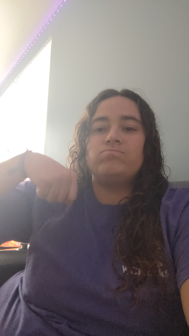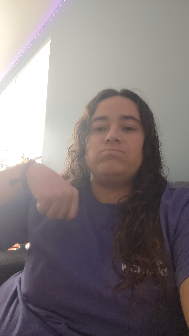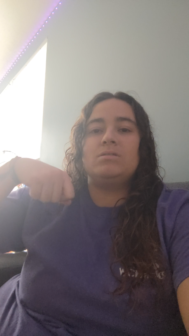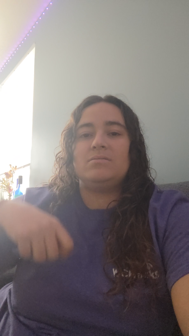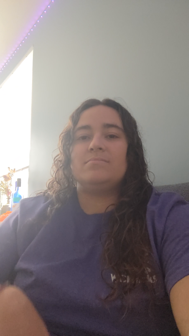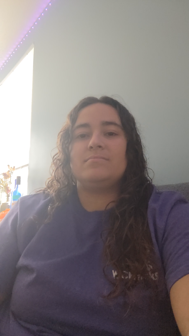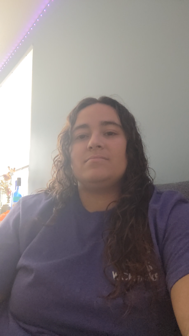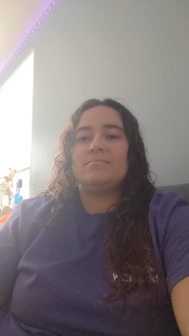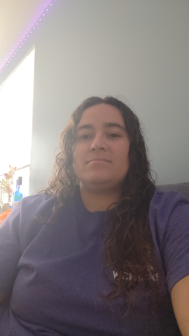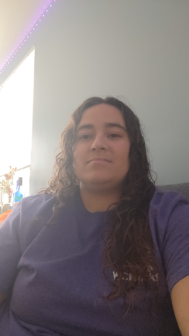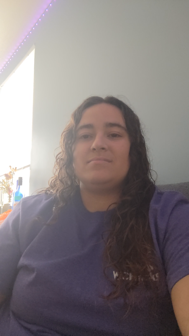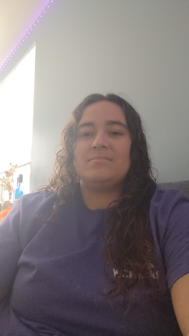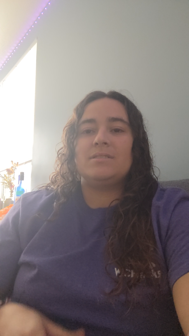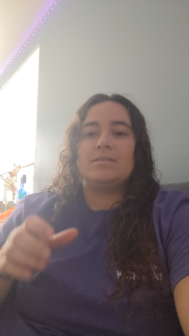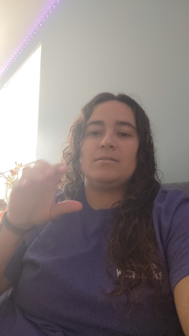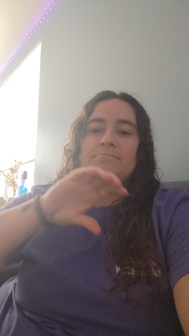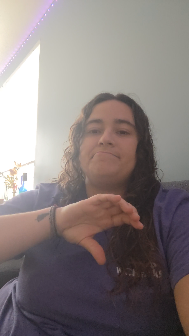dump